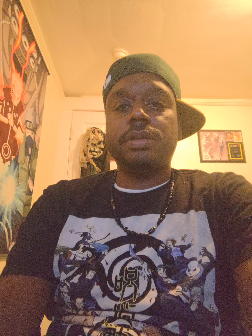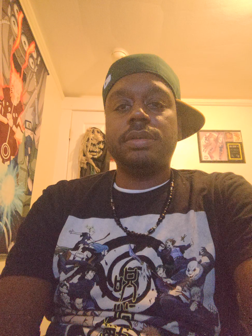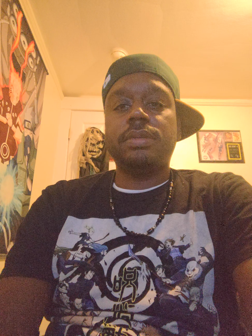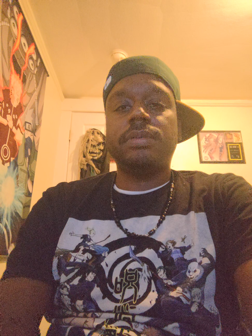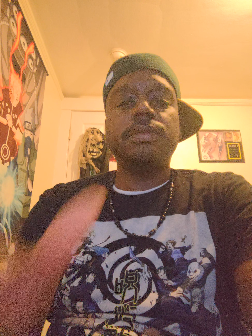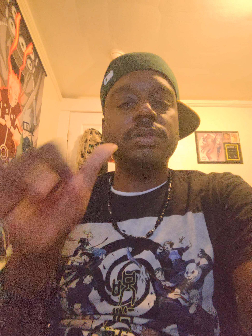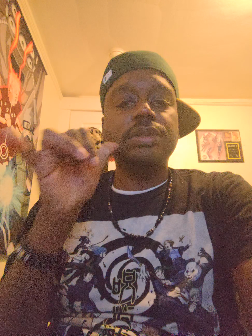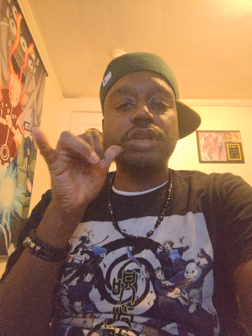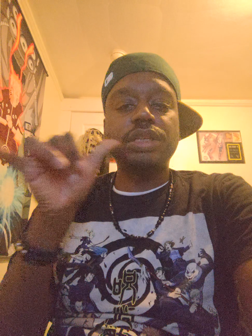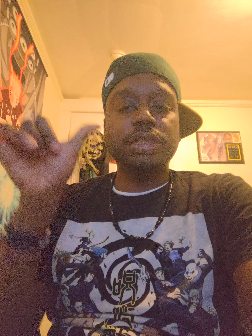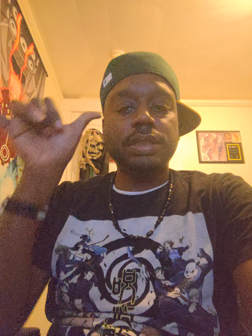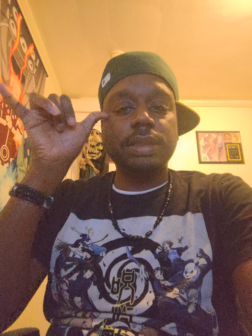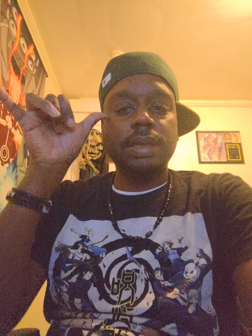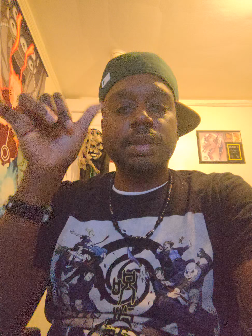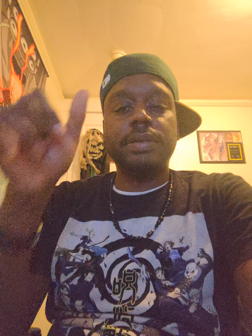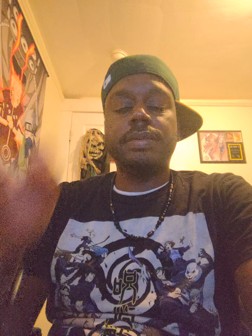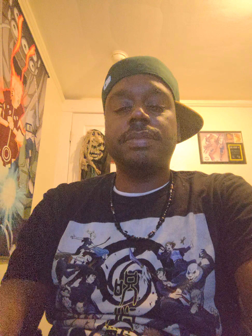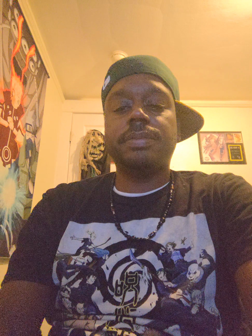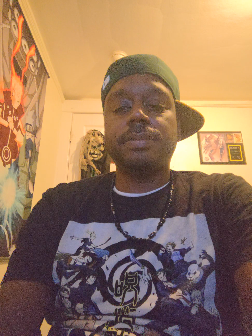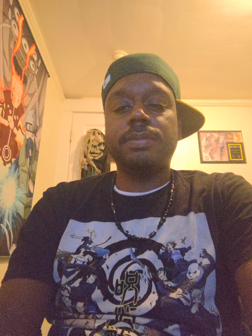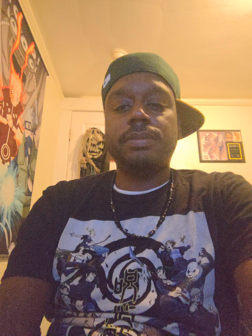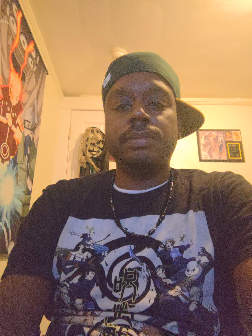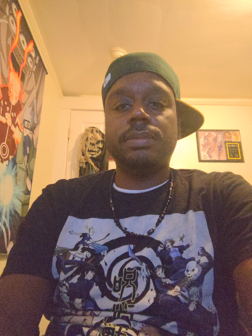yesterday